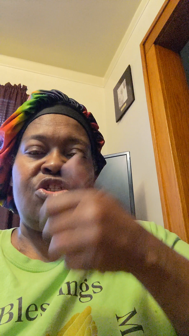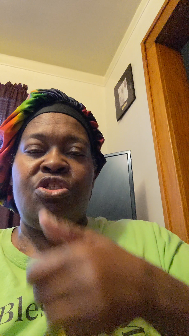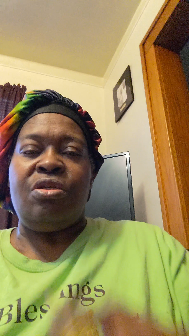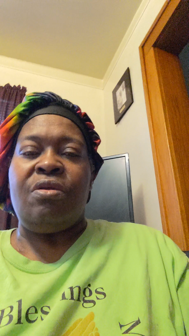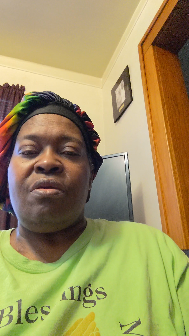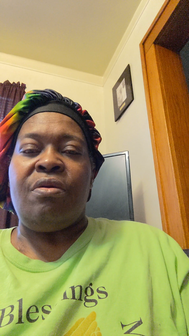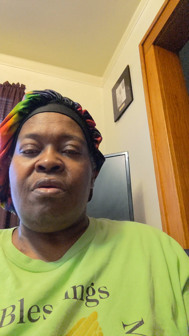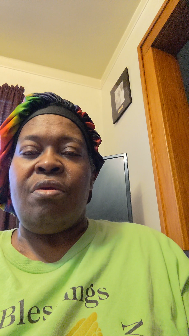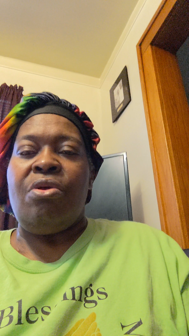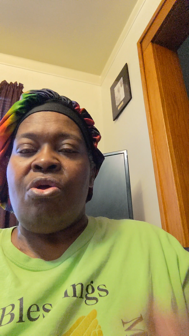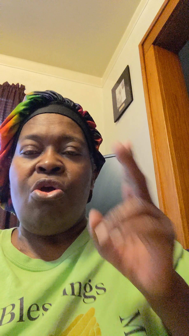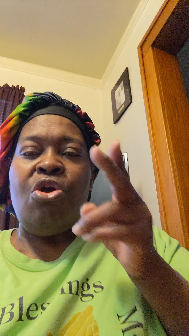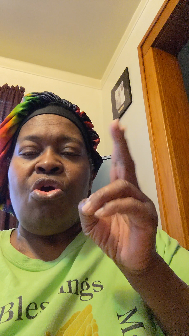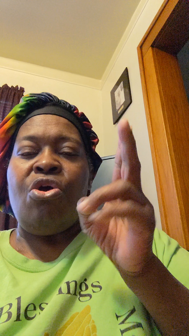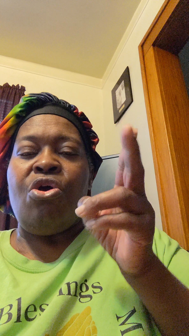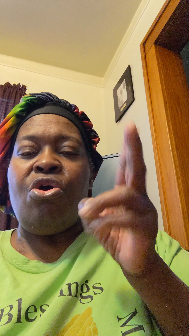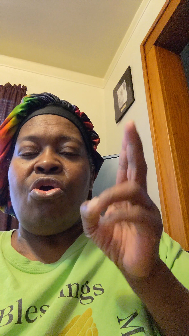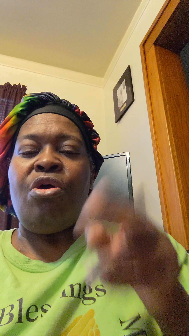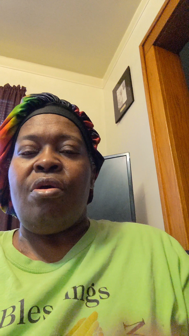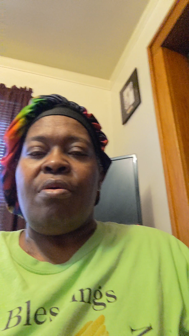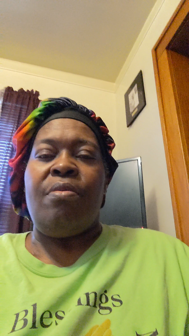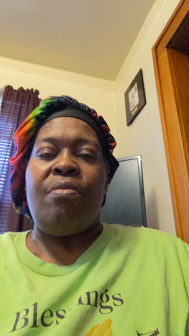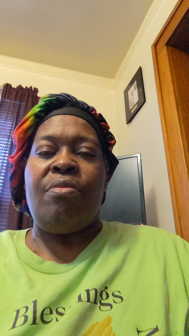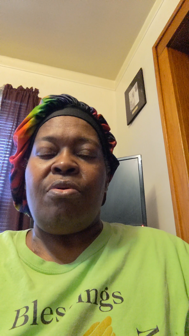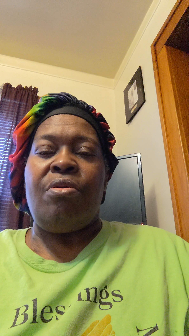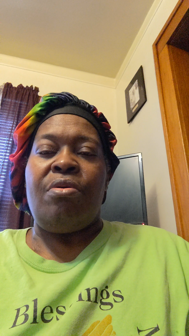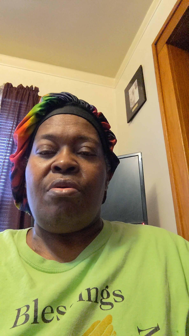hurry